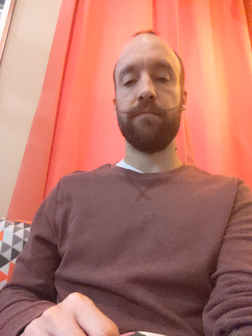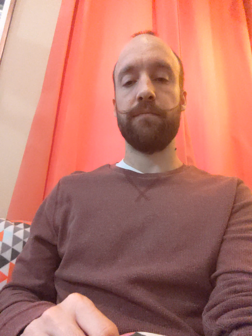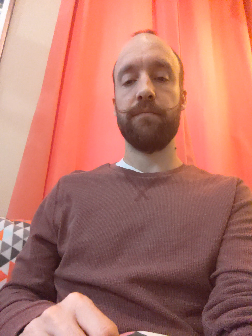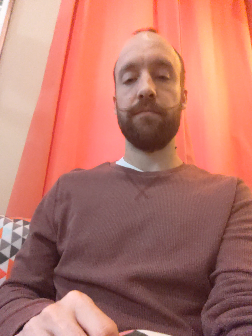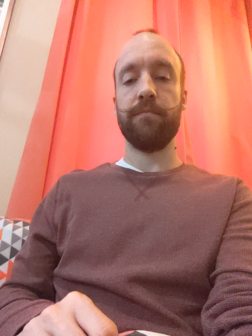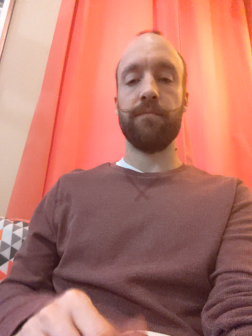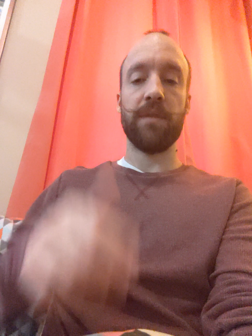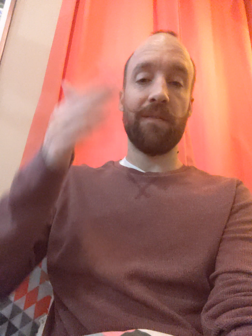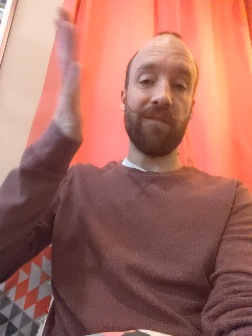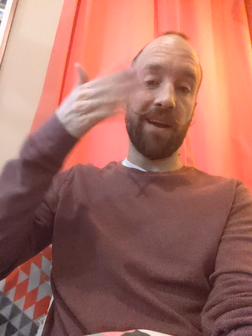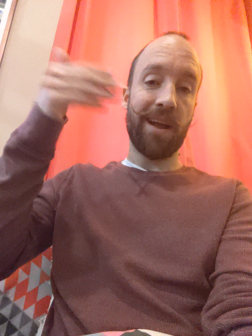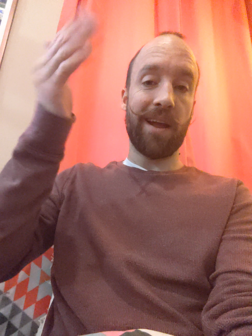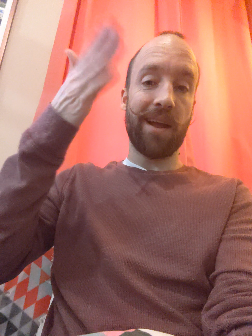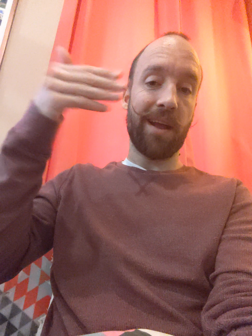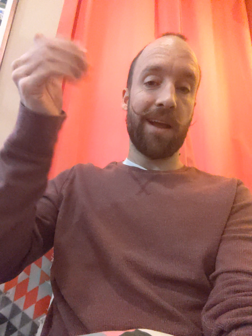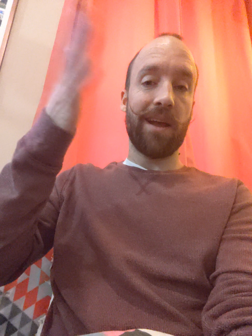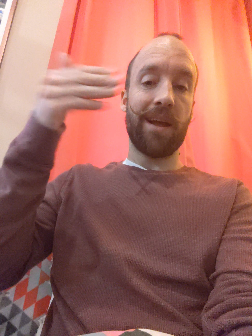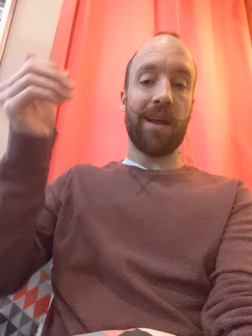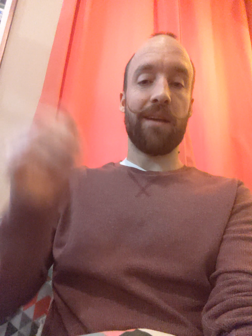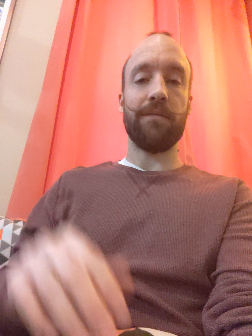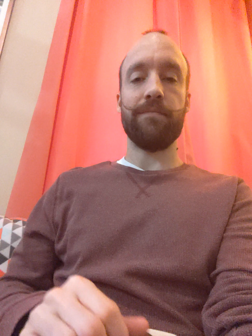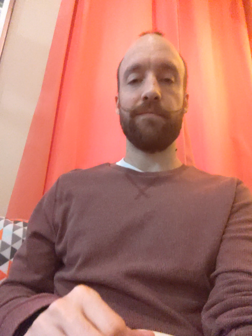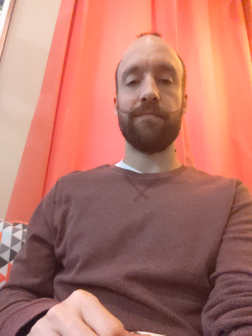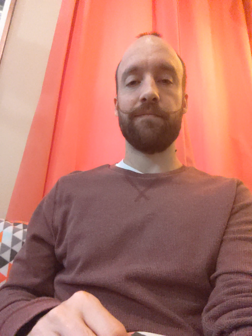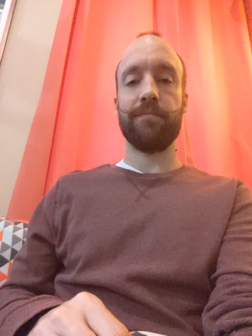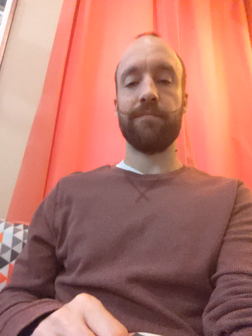flag